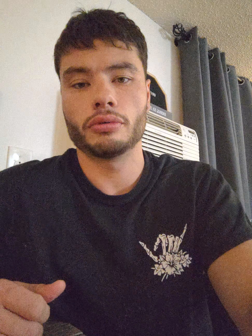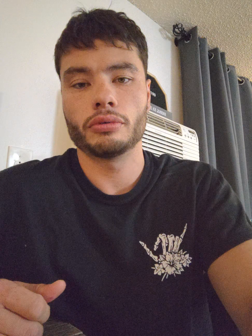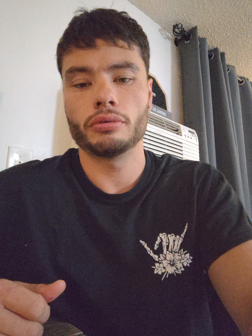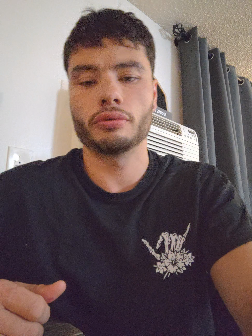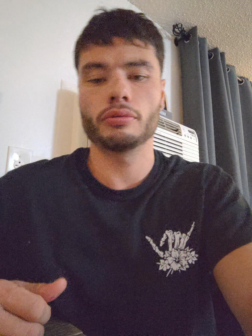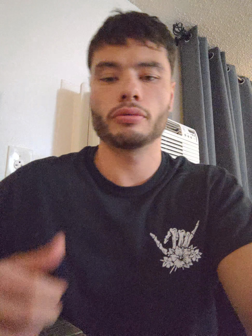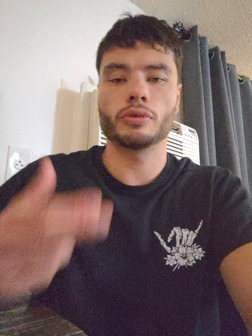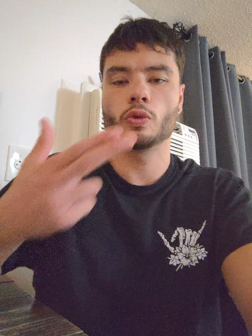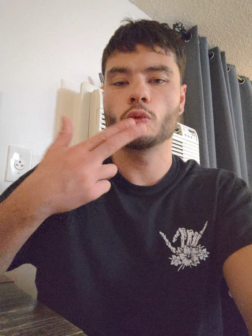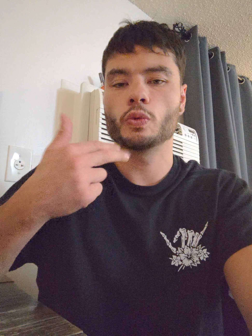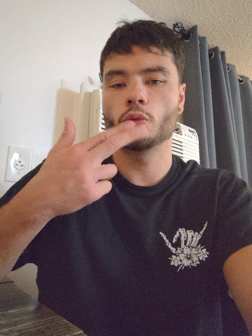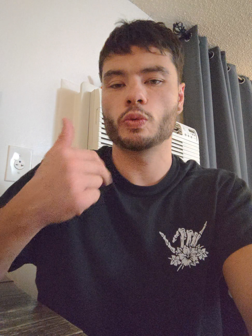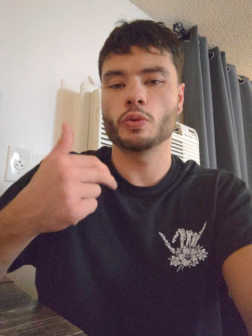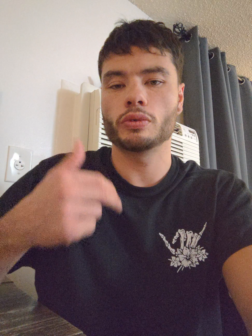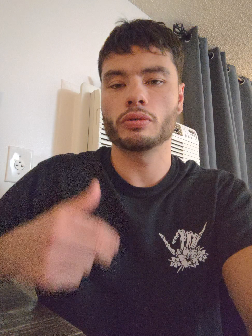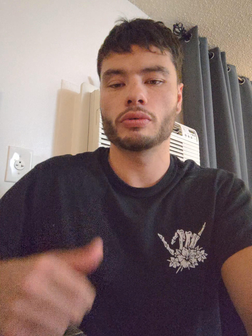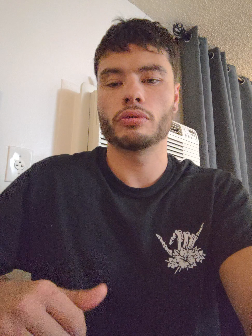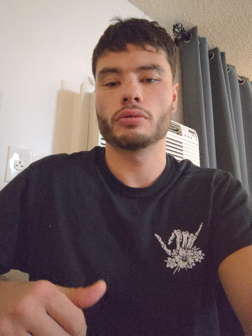cute